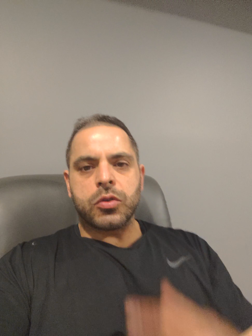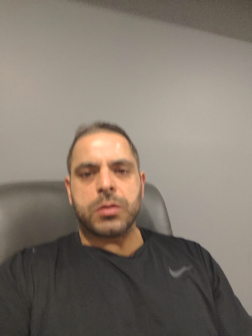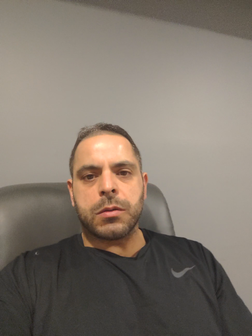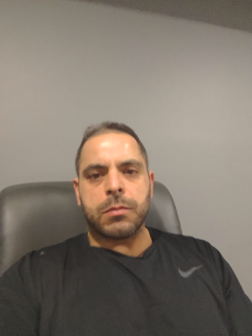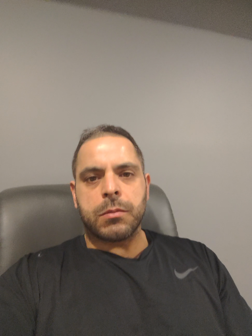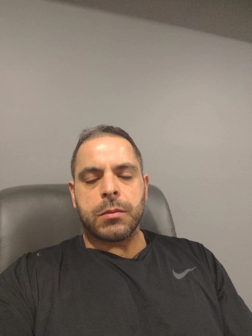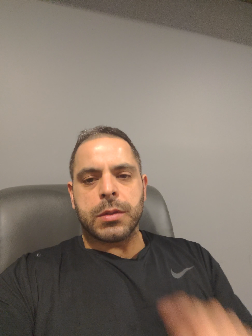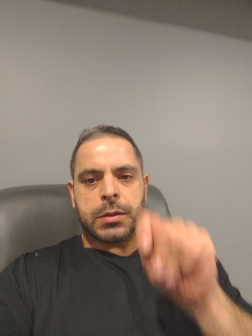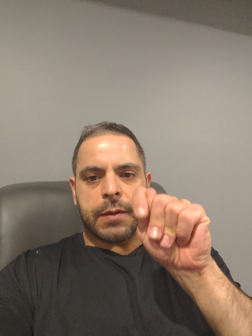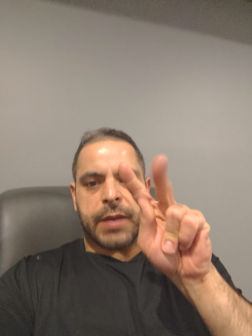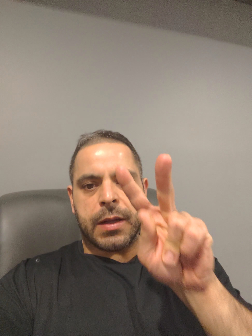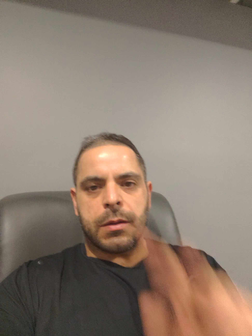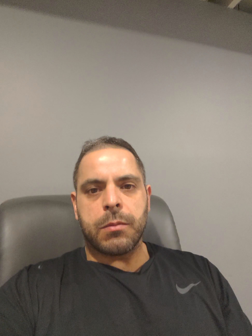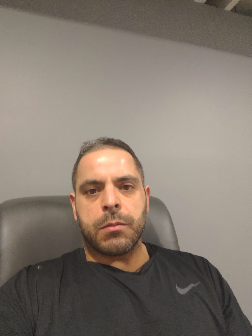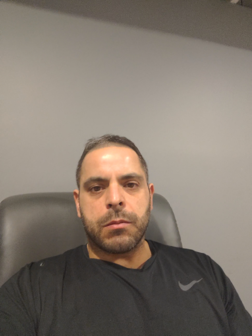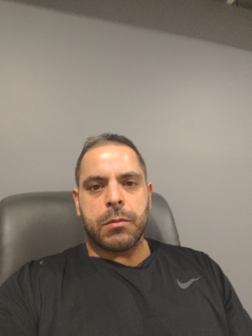TV